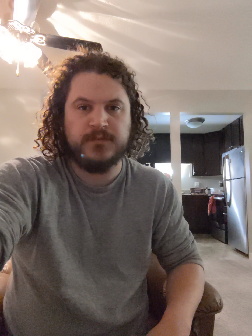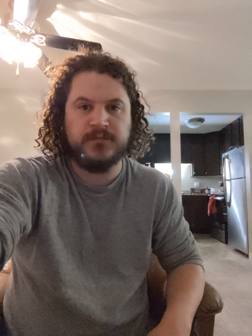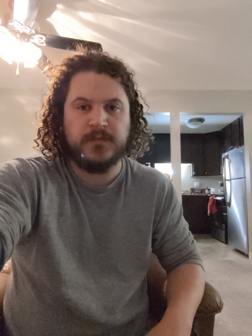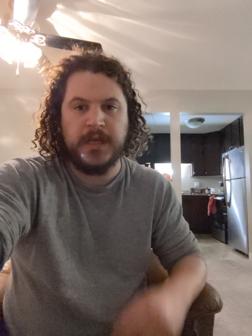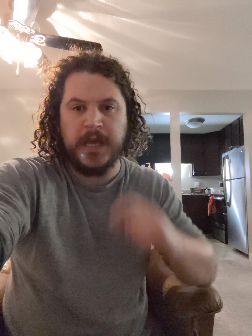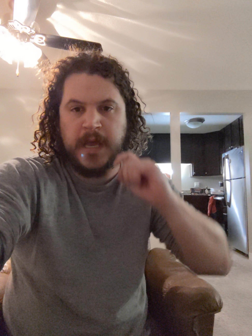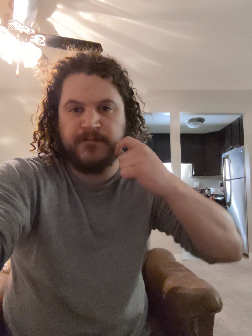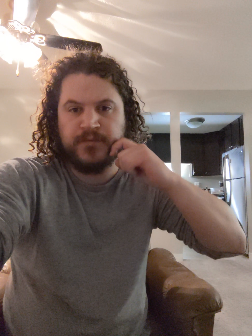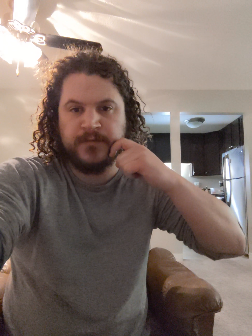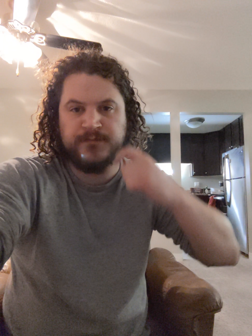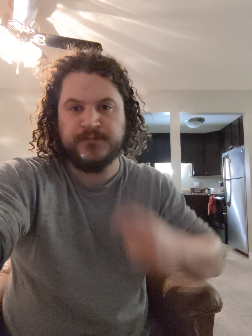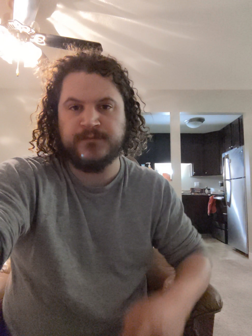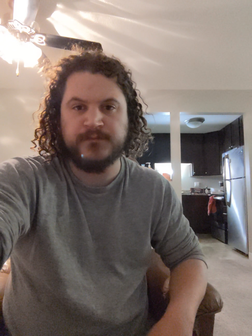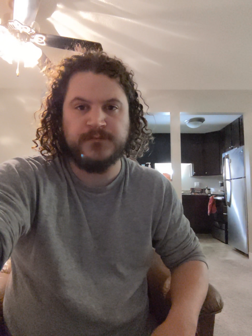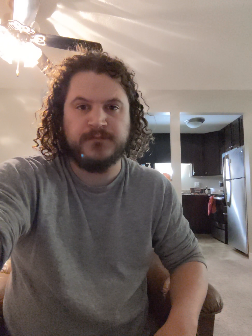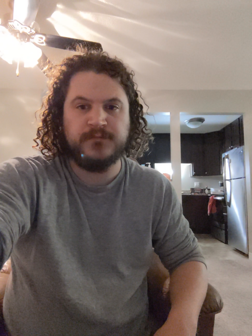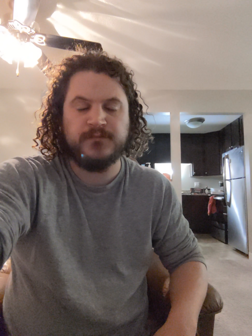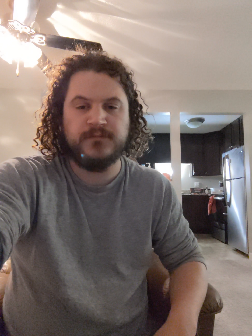apple